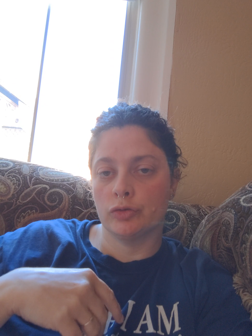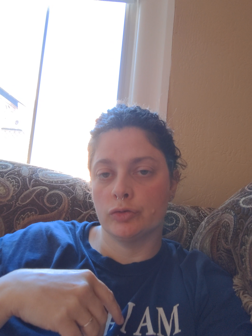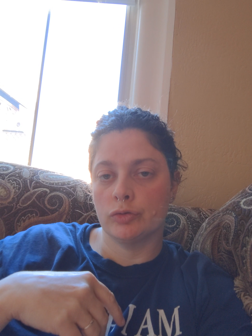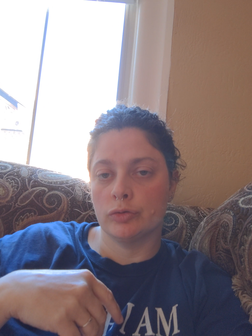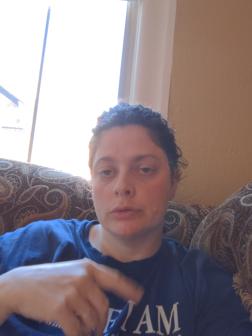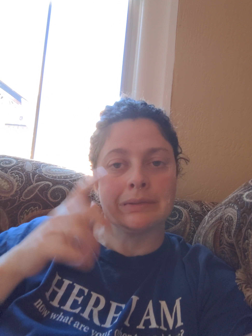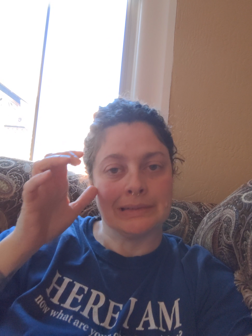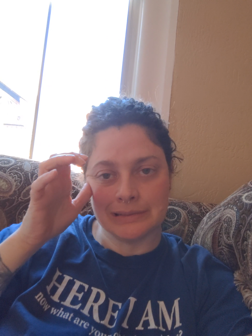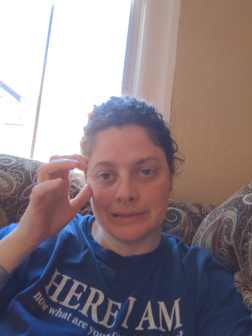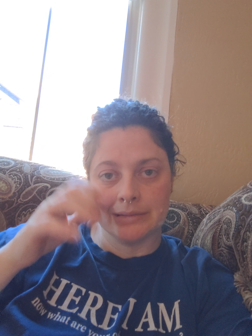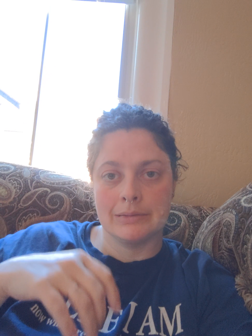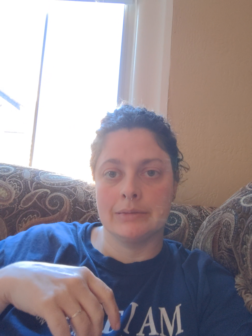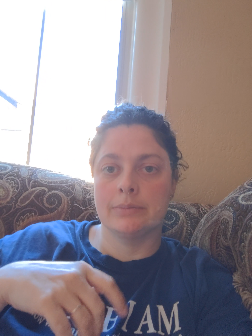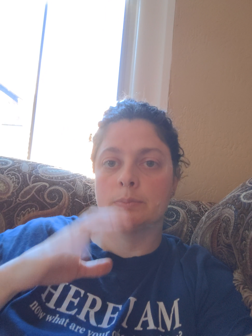listen